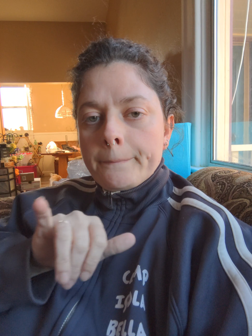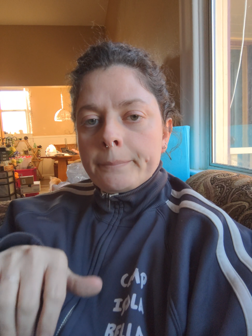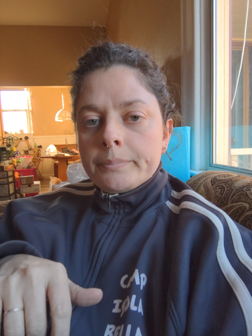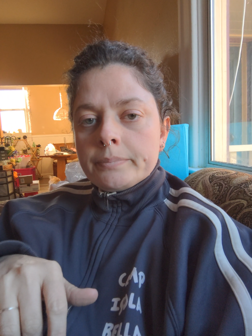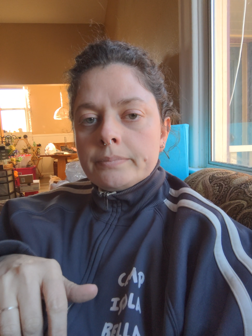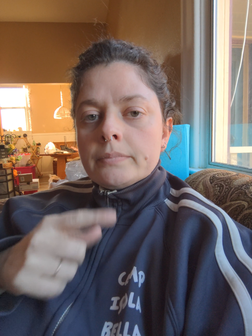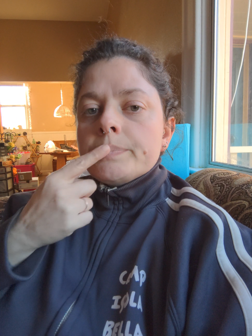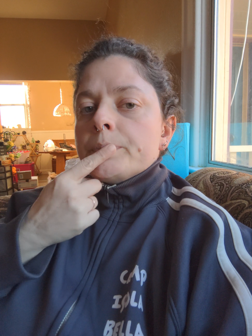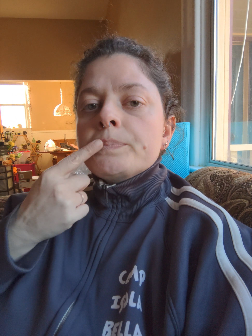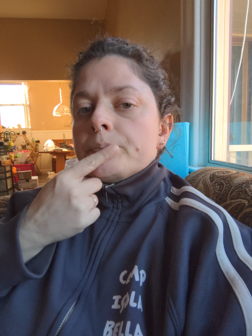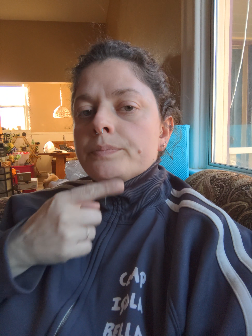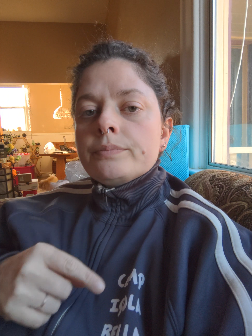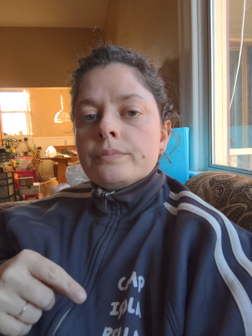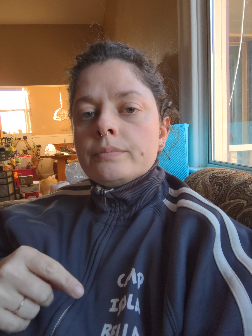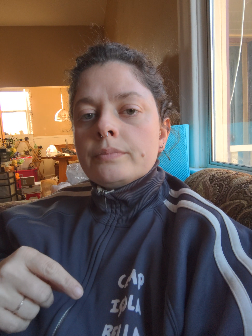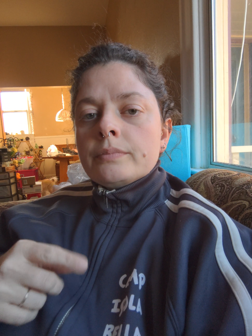lips